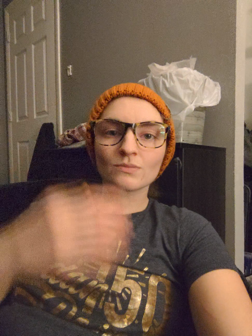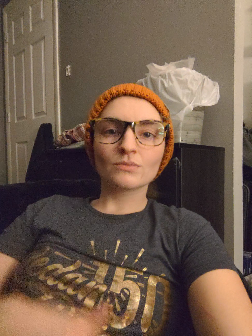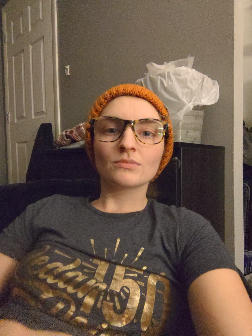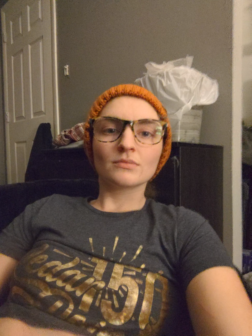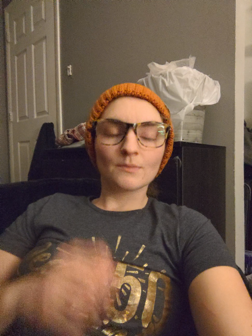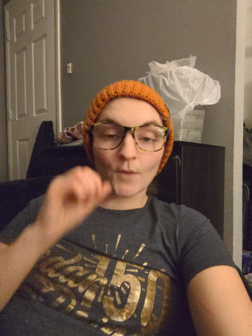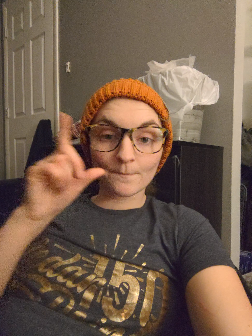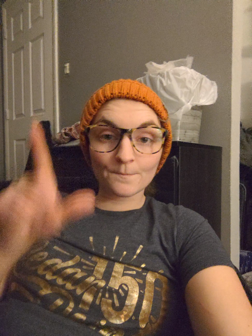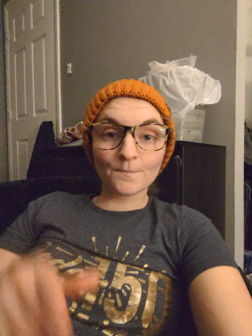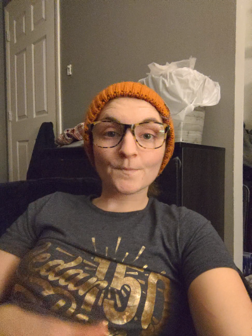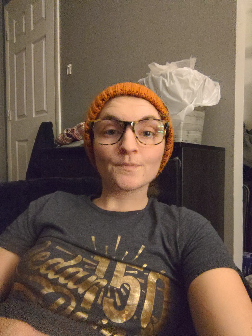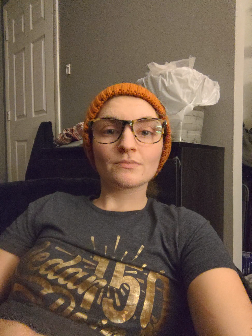awake